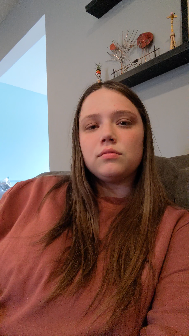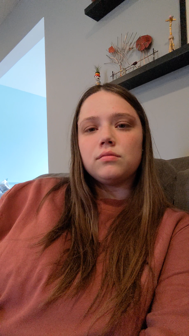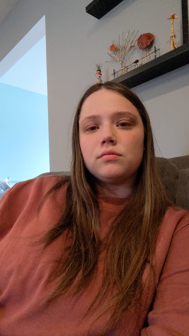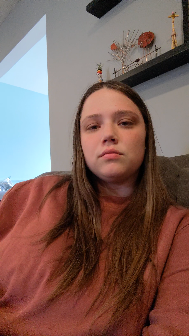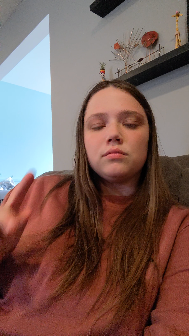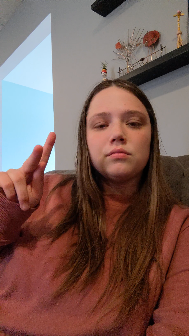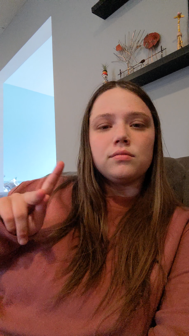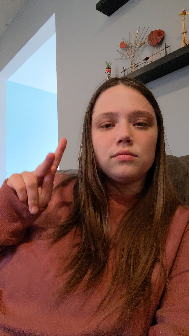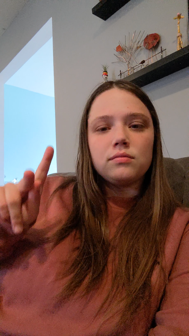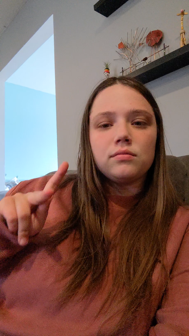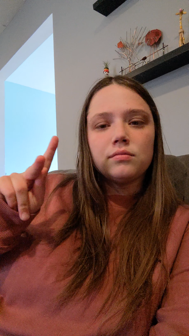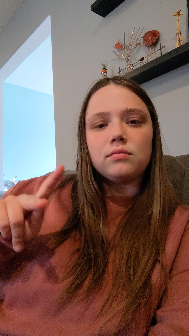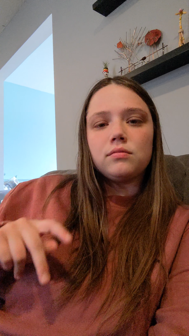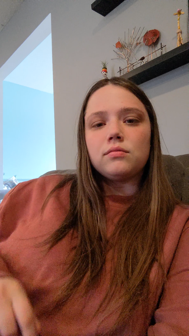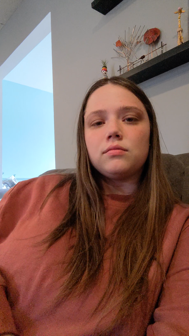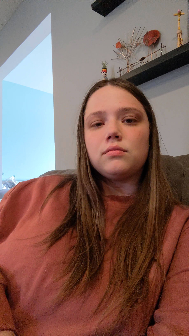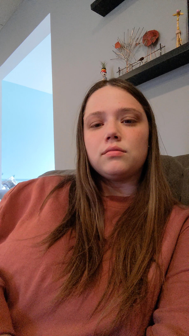people